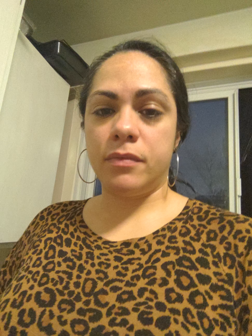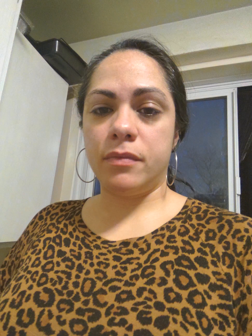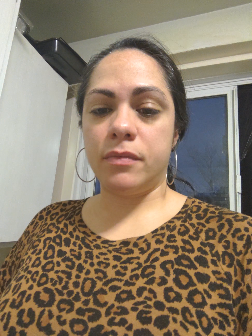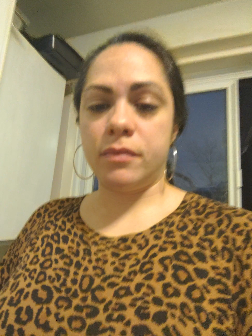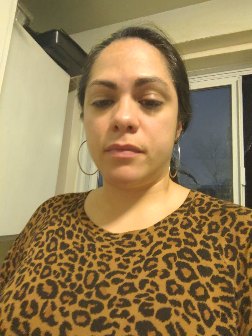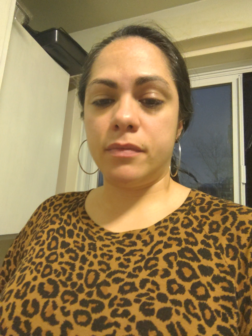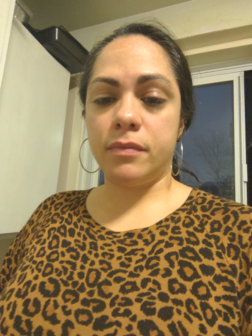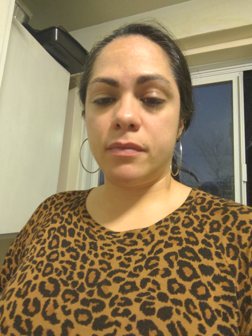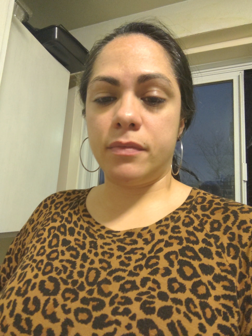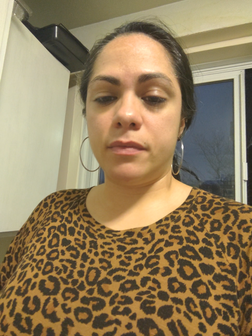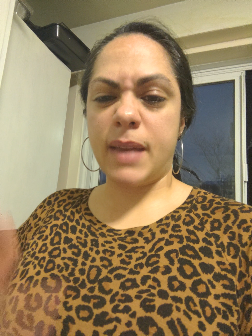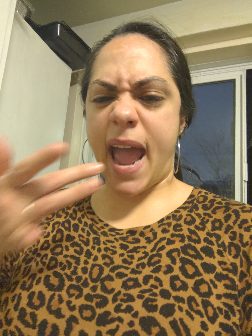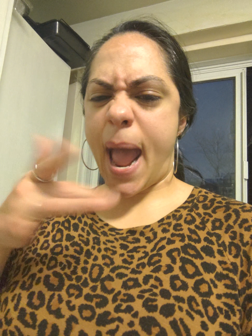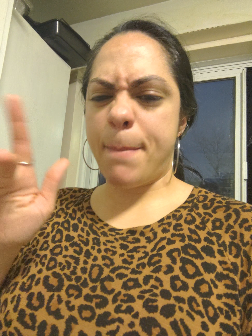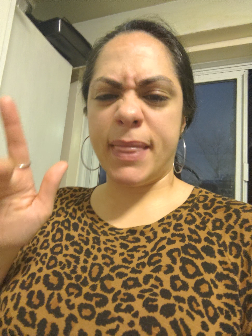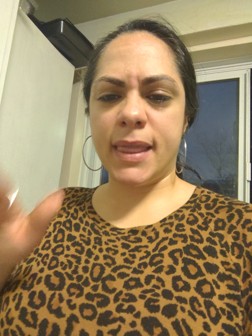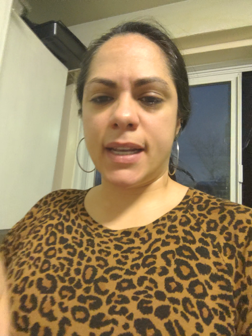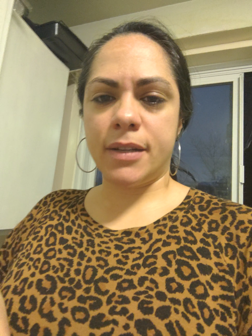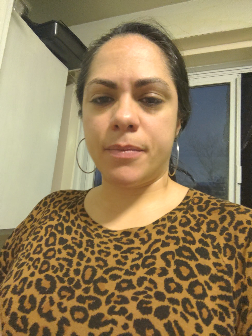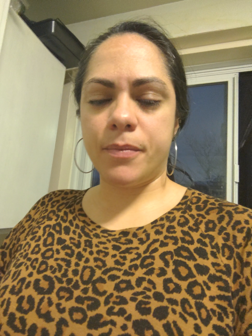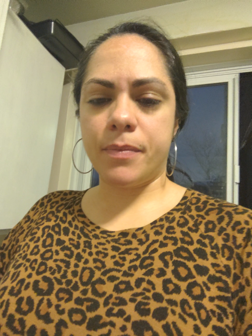empty